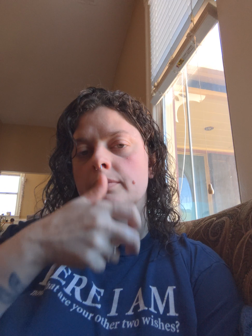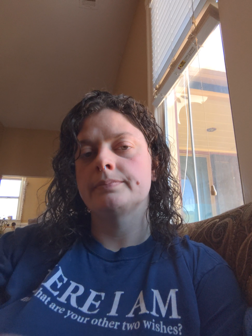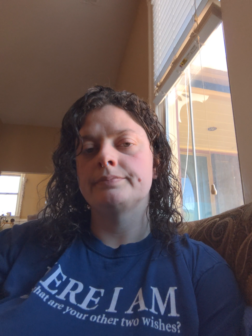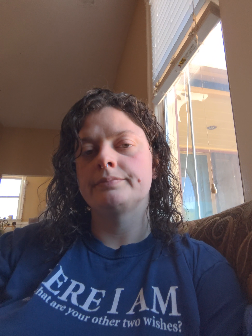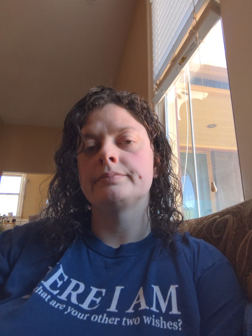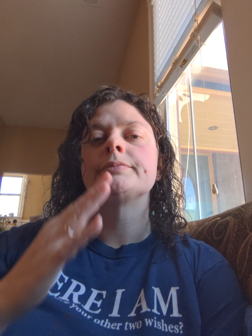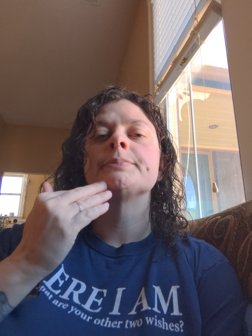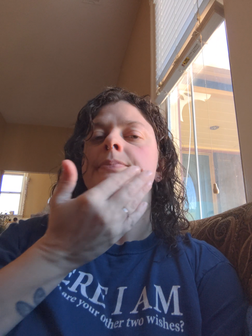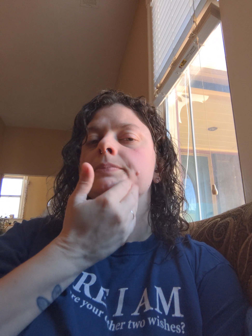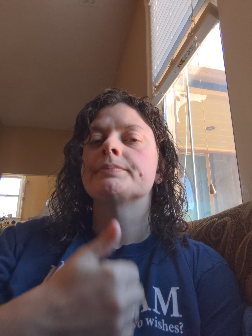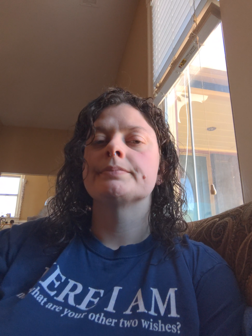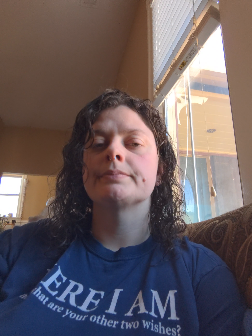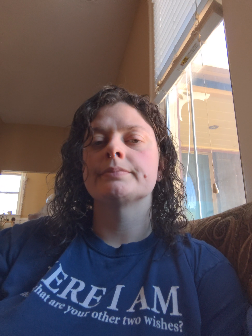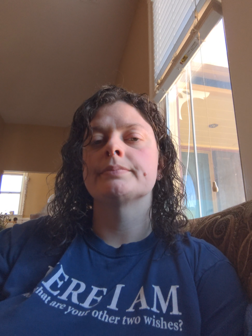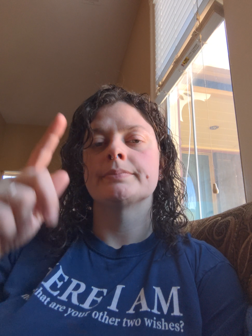napkin